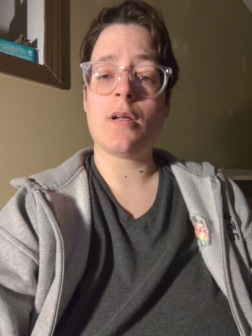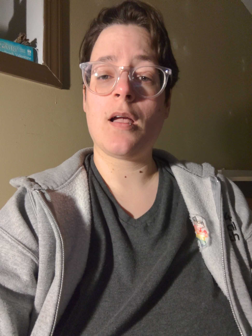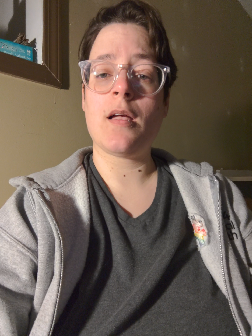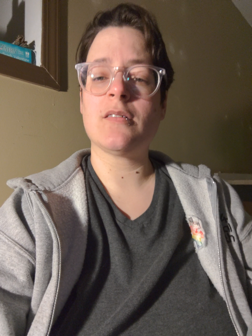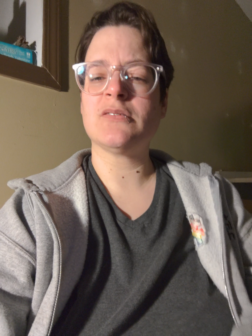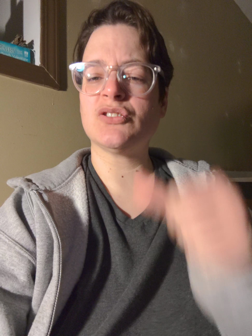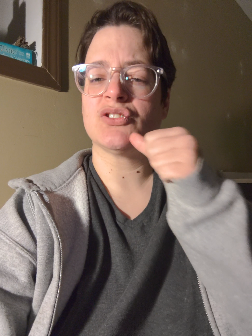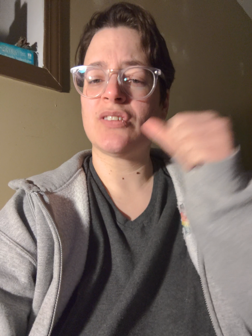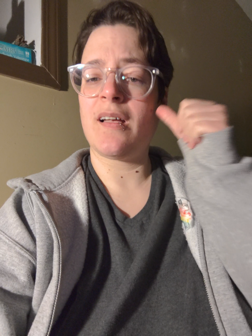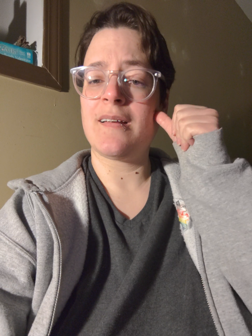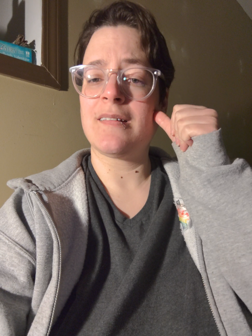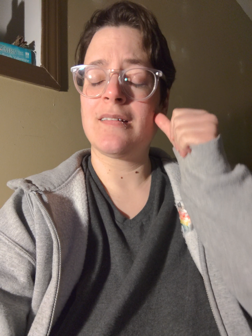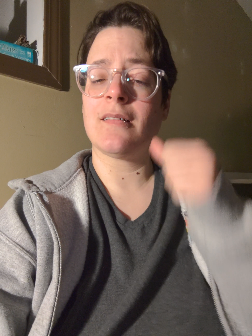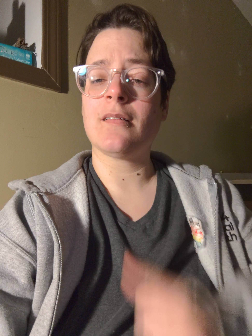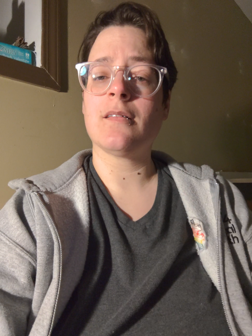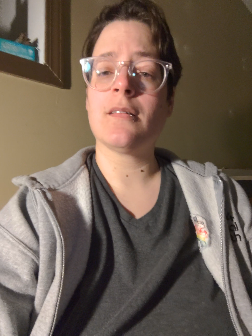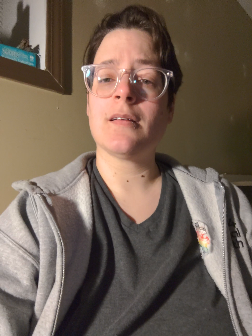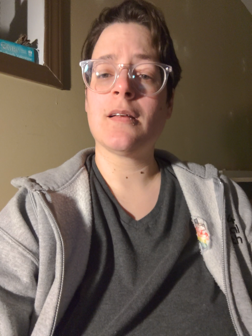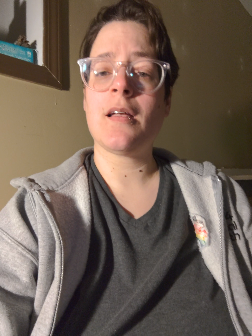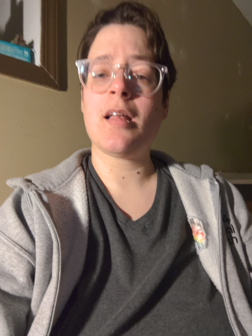yesterday